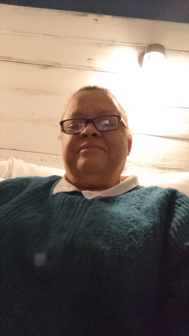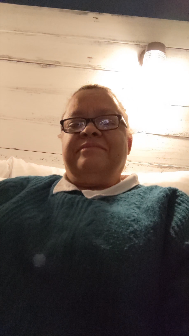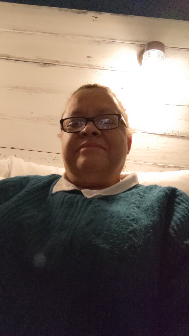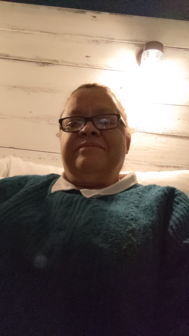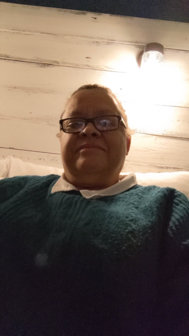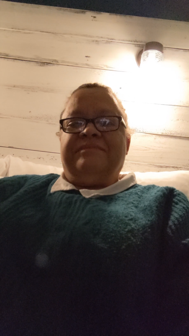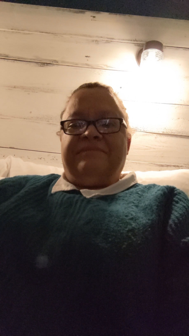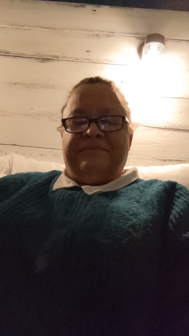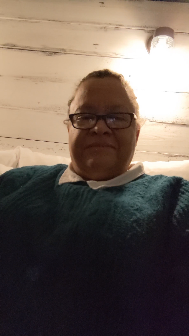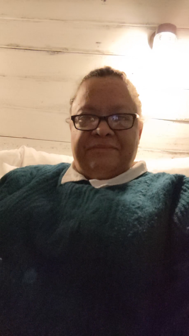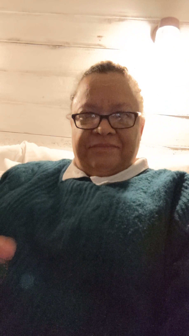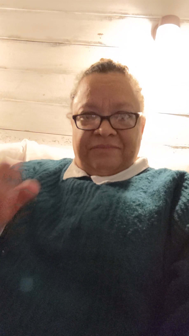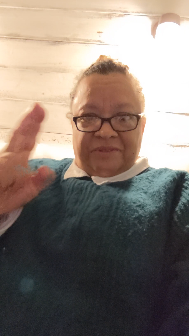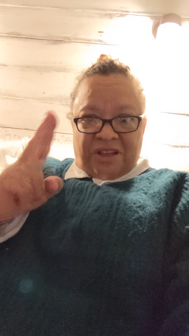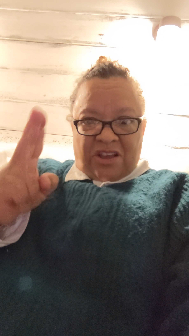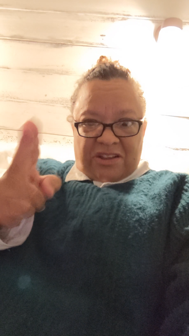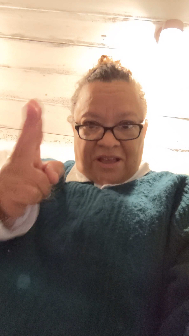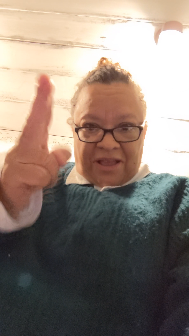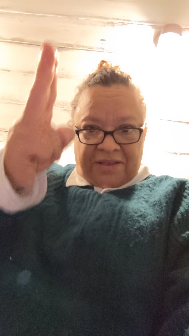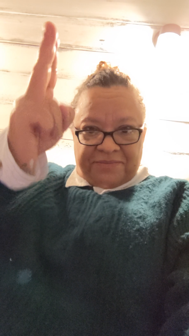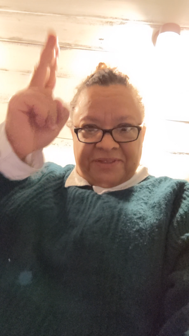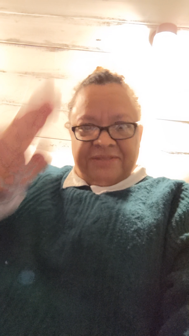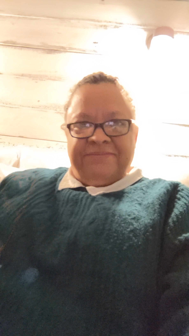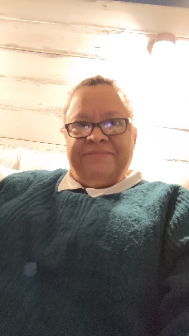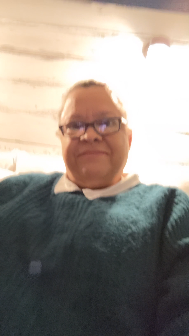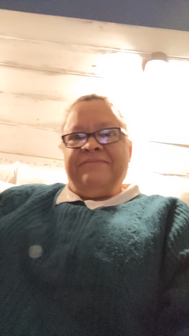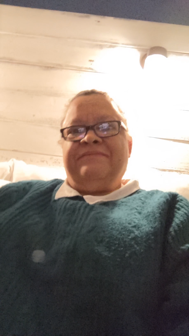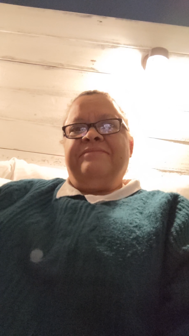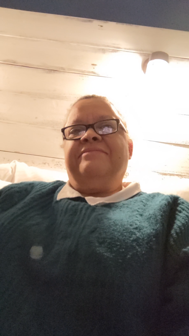hurry